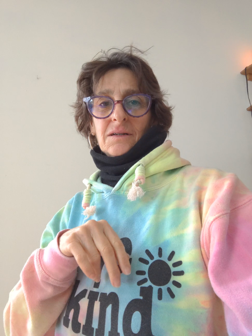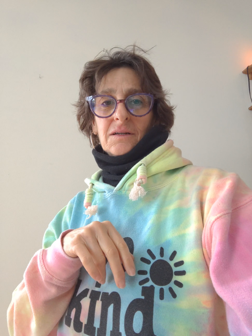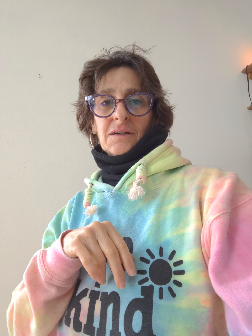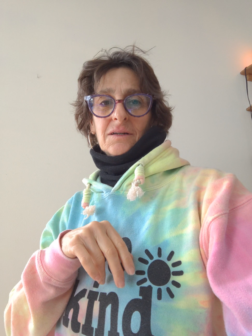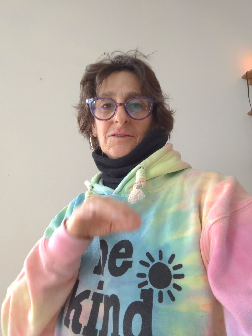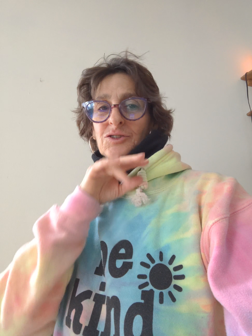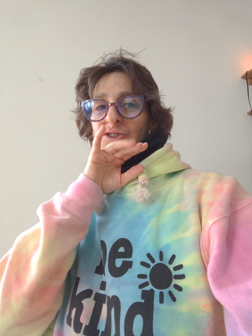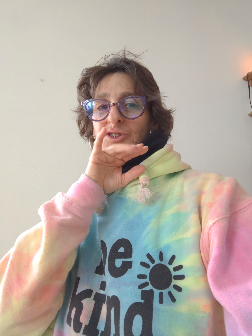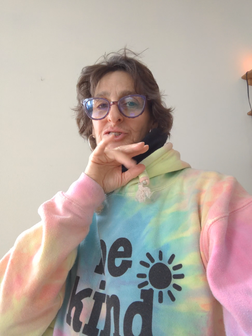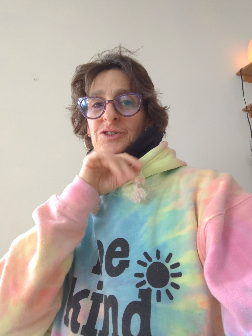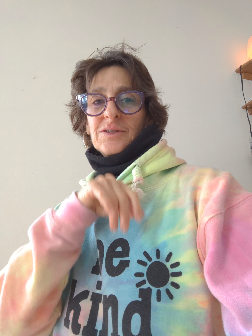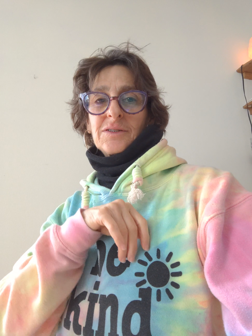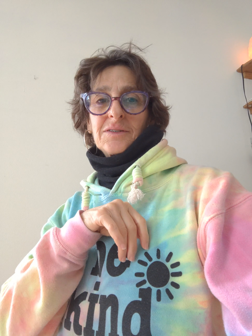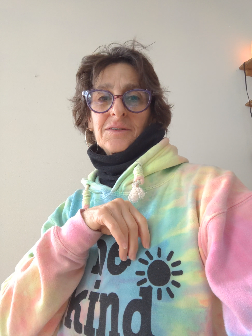dirty